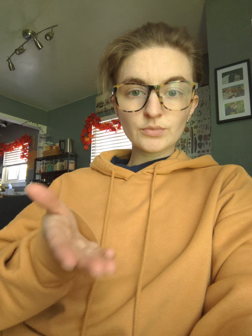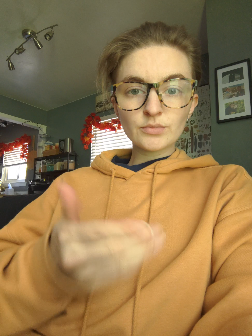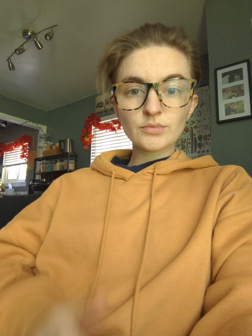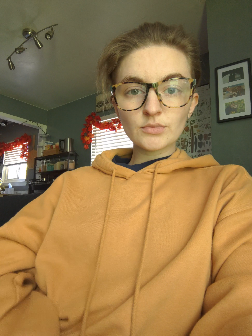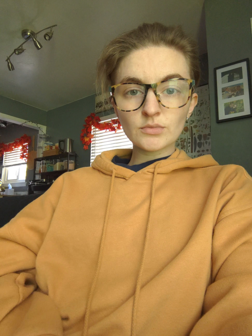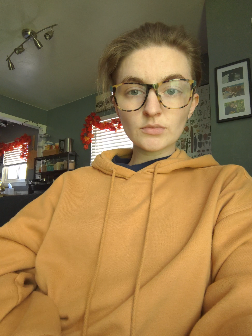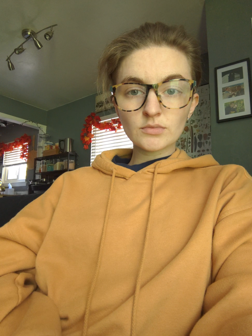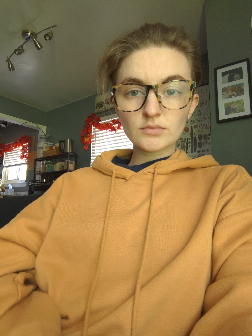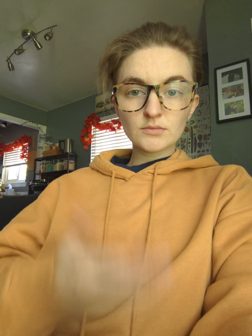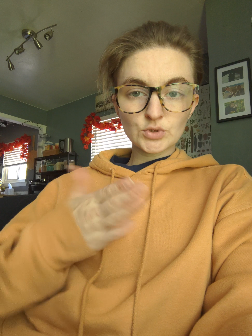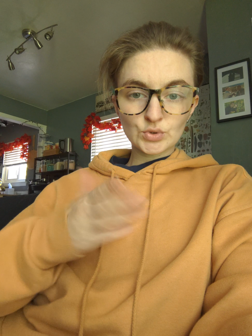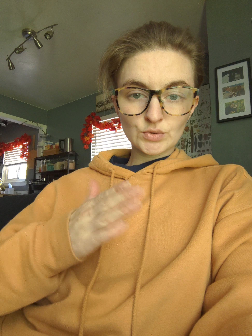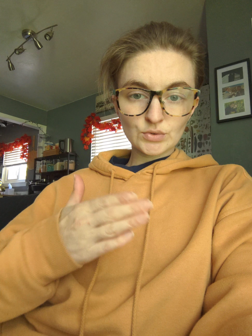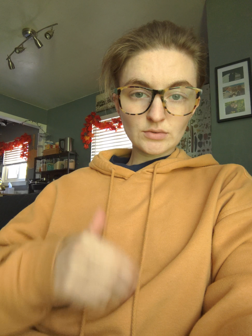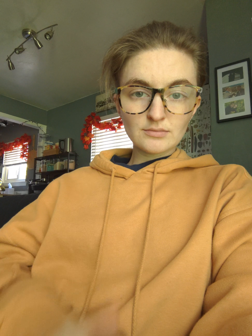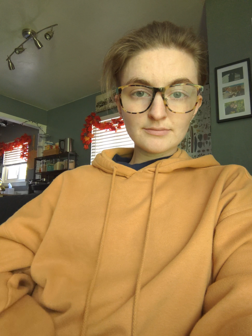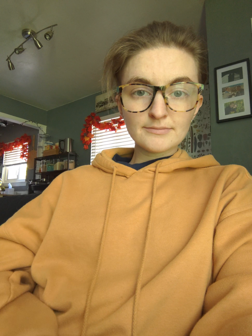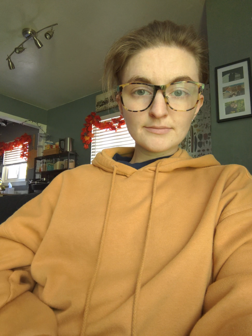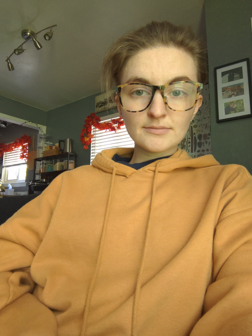cook